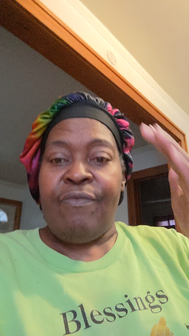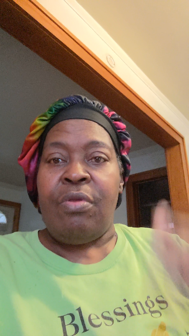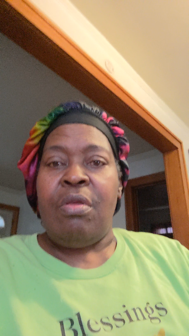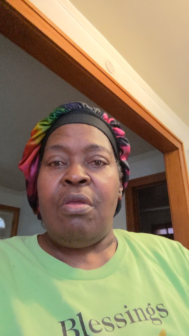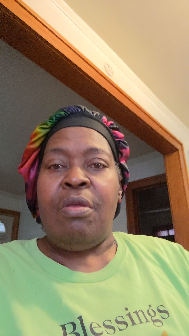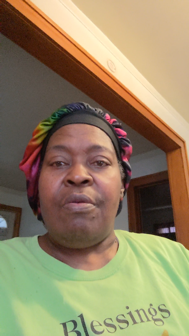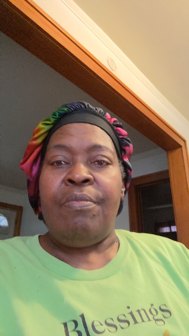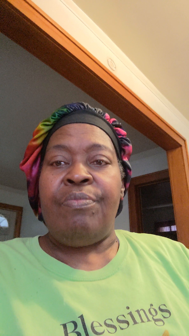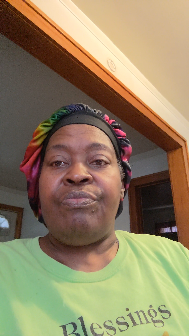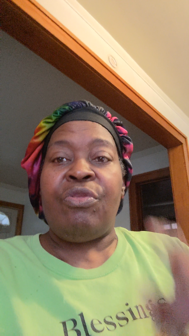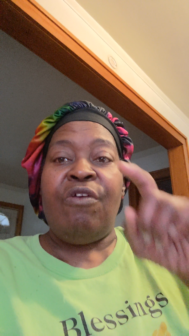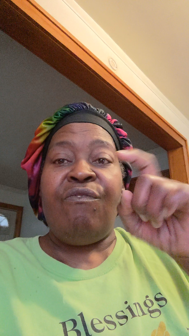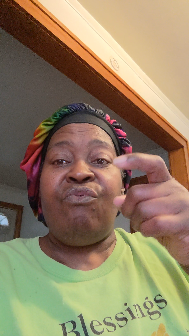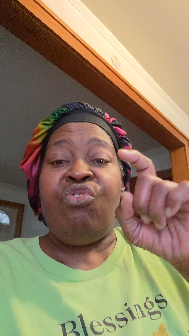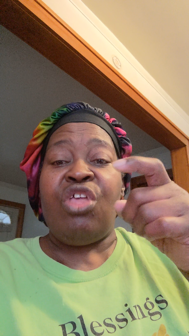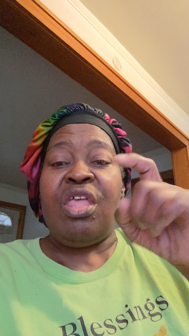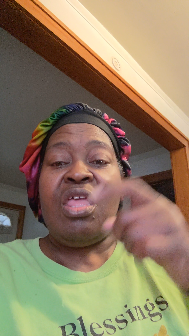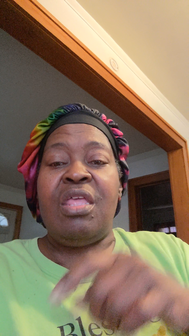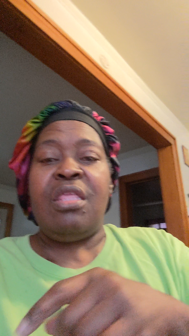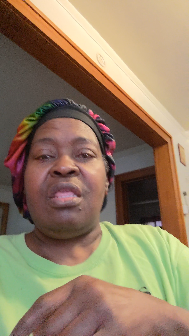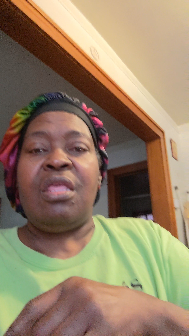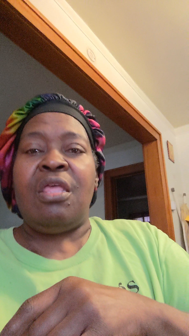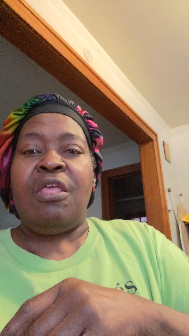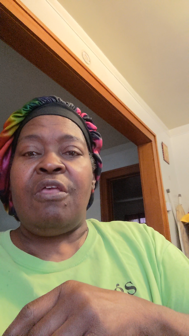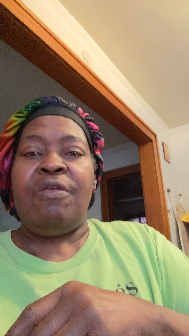friend